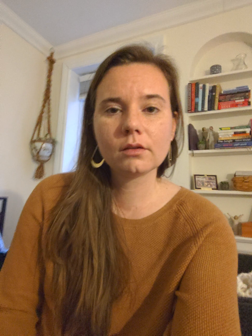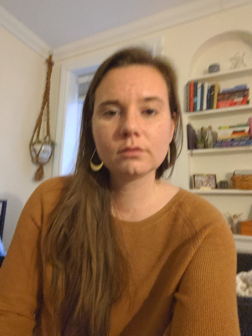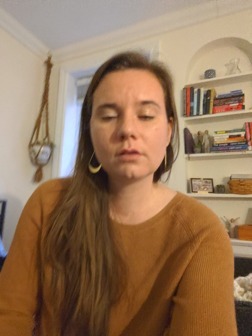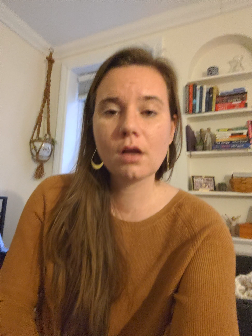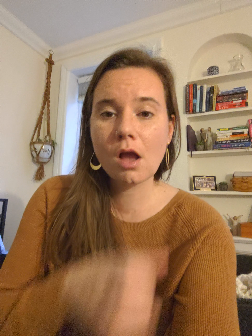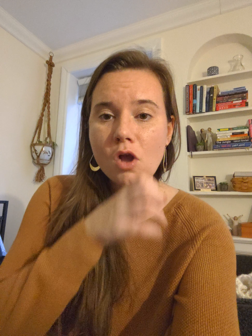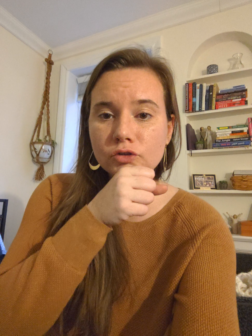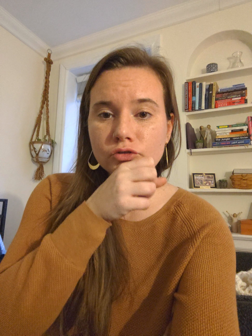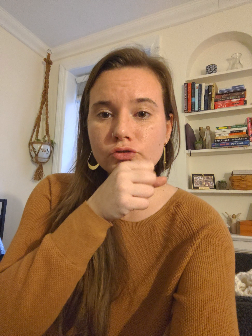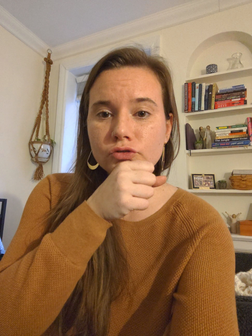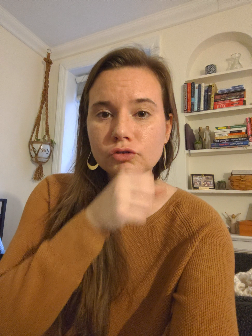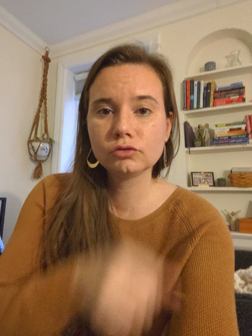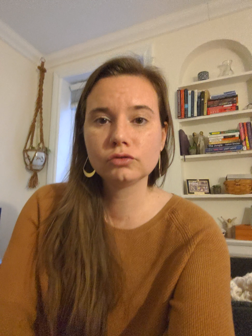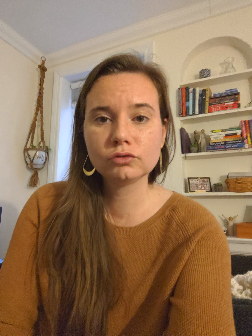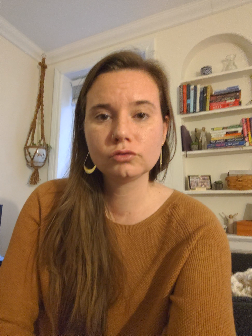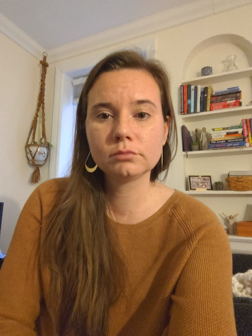orange